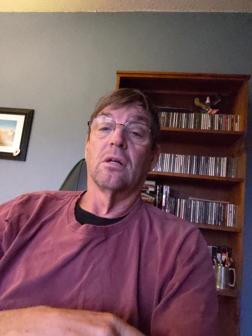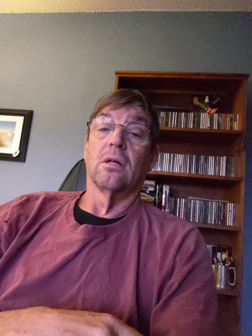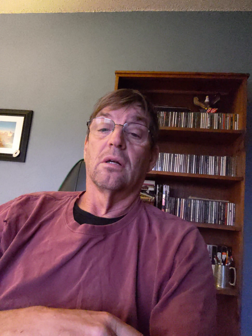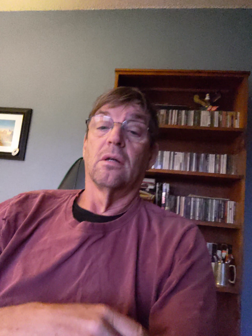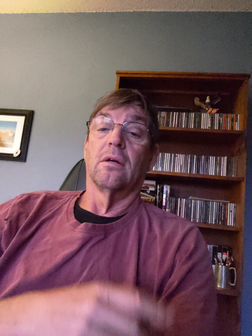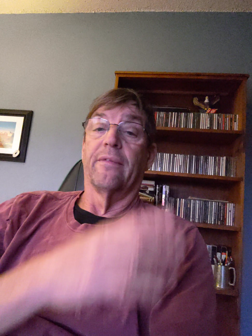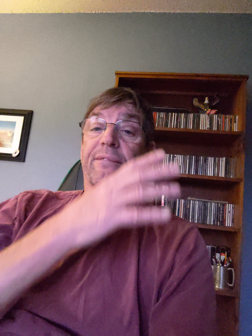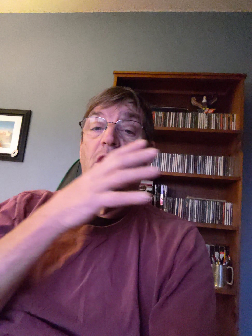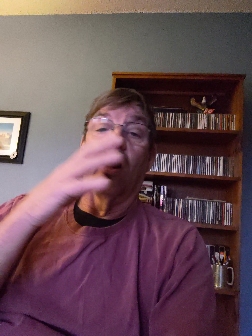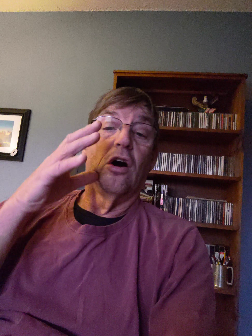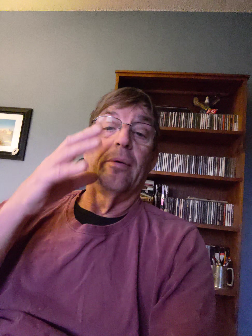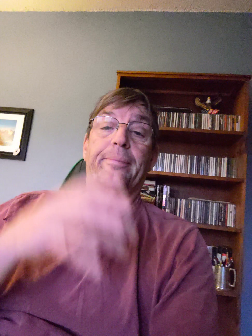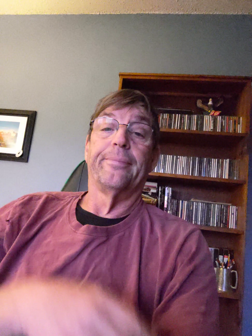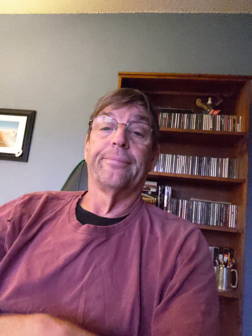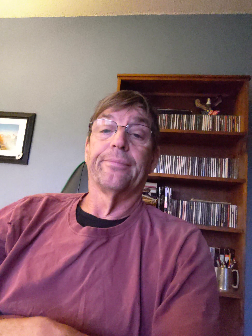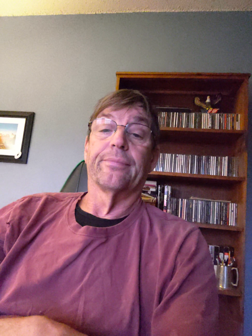farm